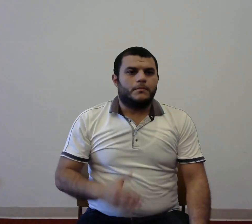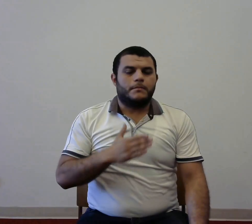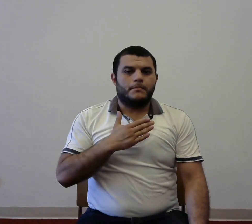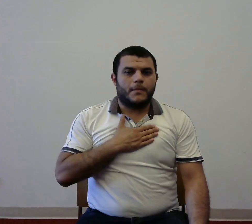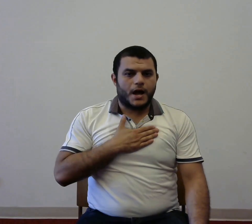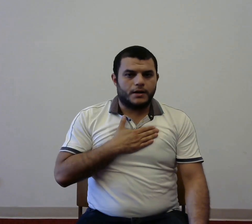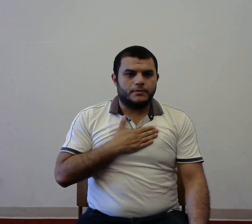mən